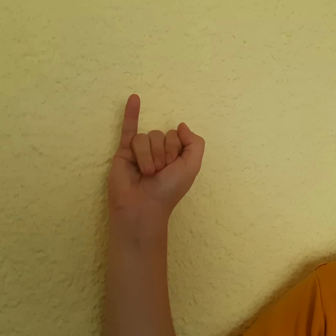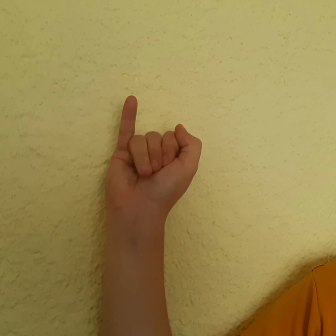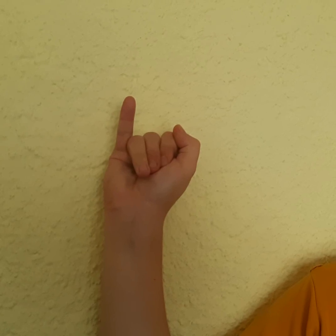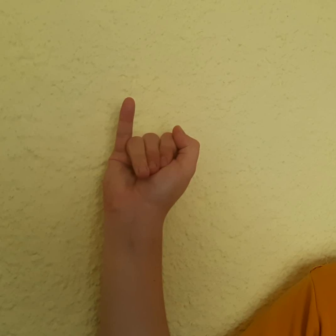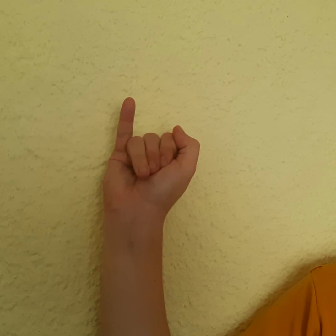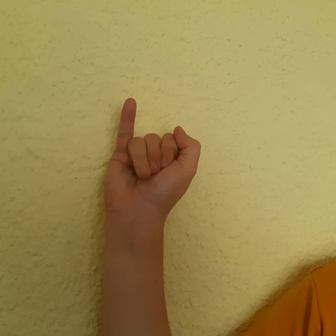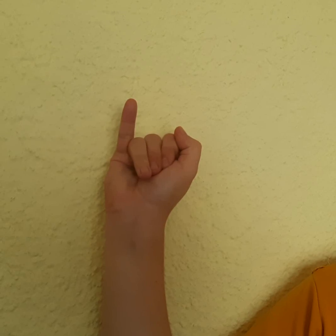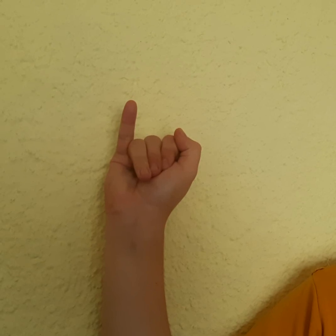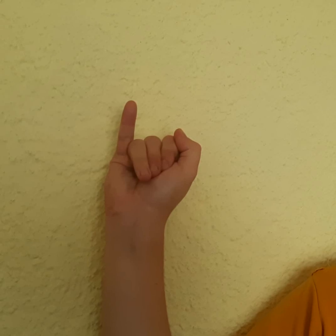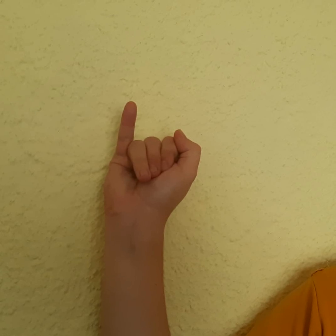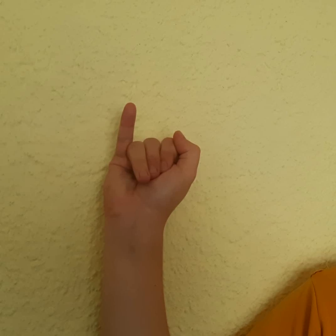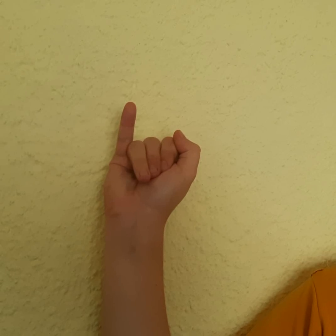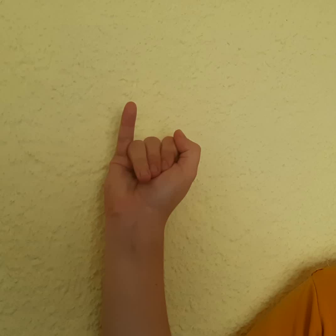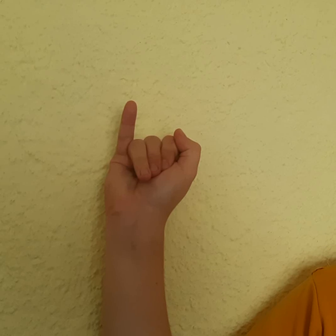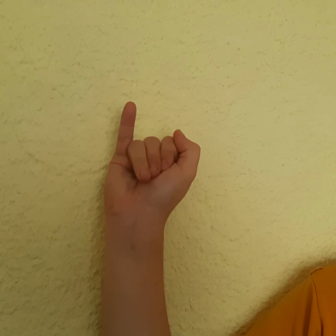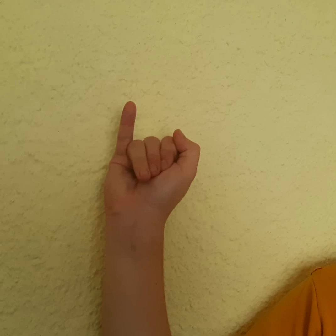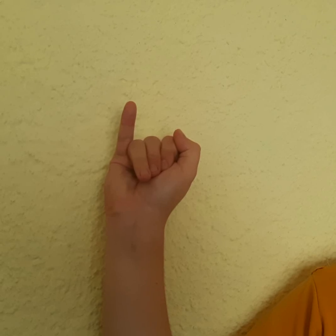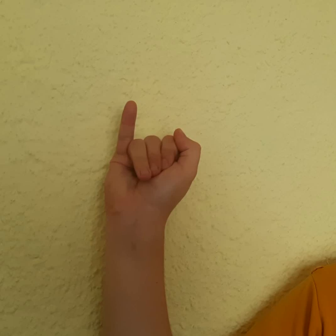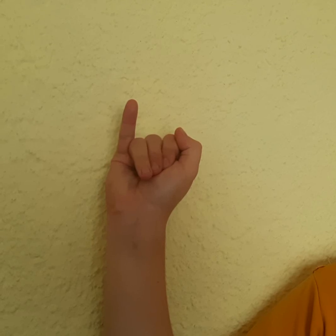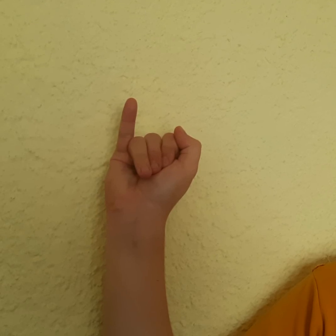І